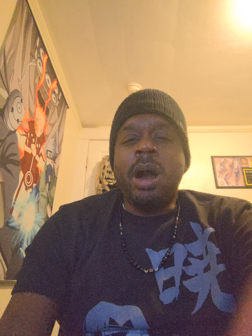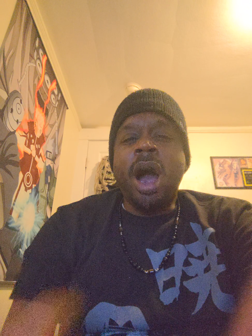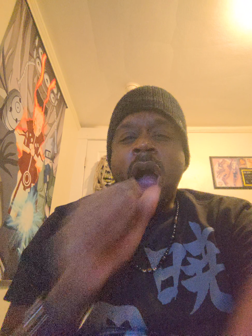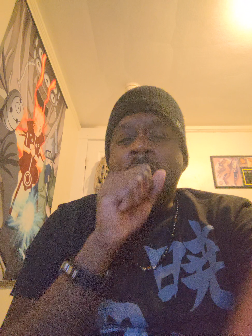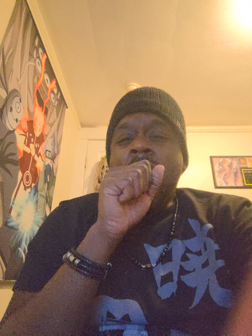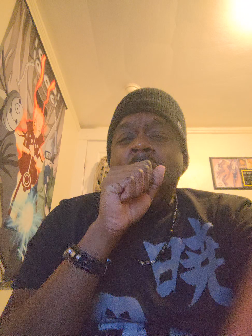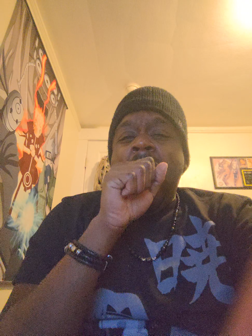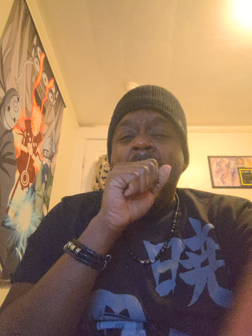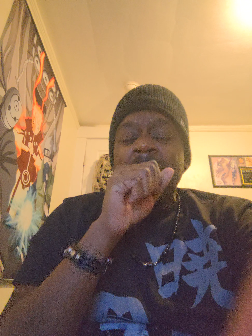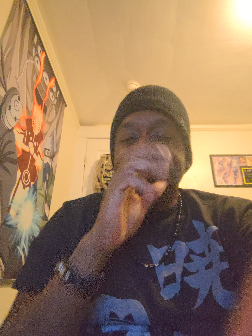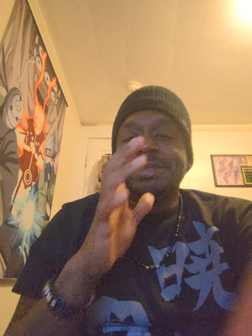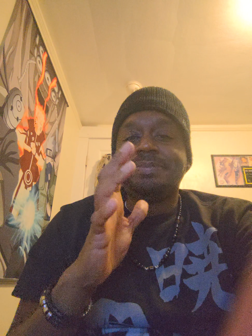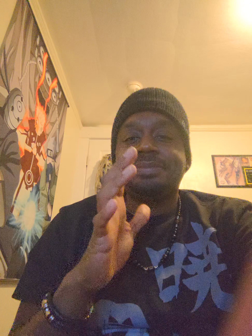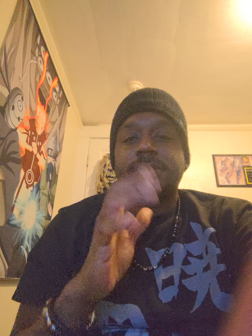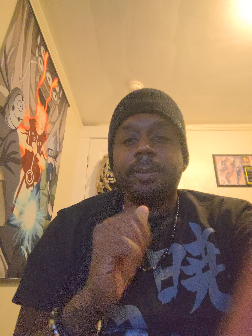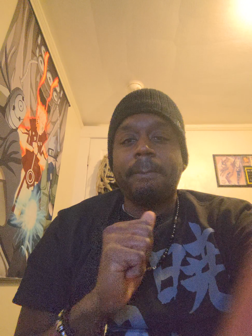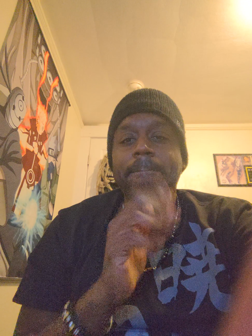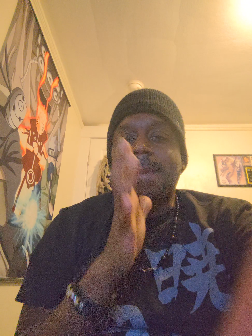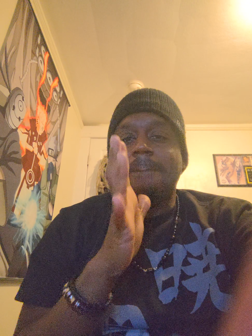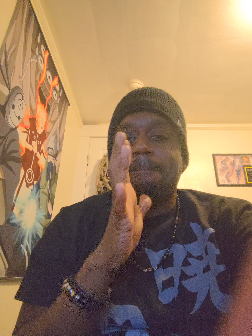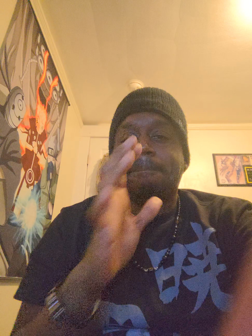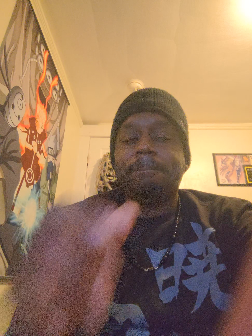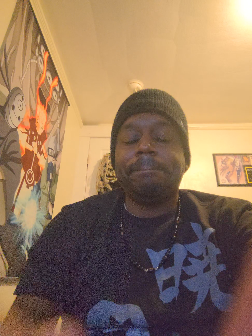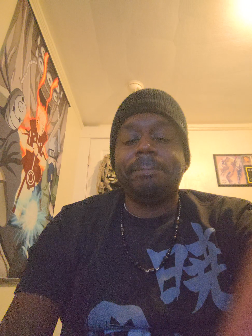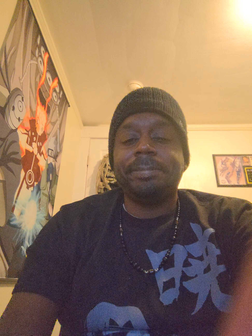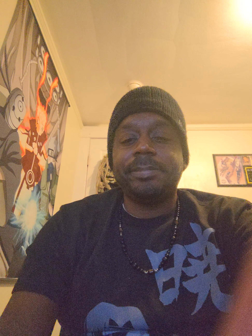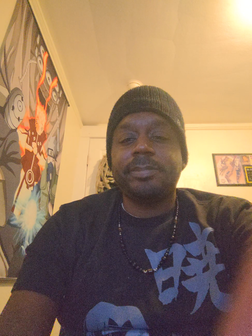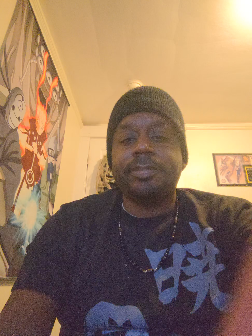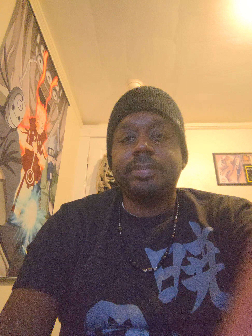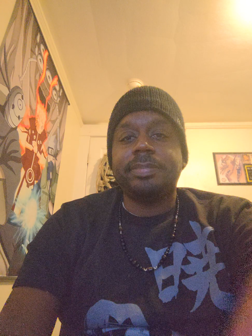mom